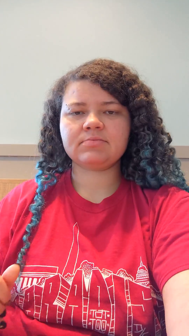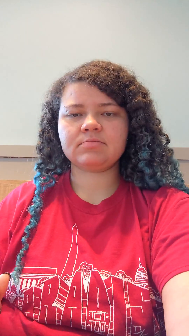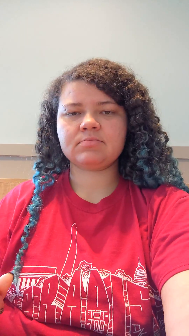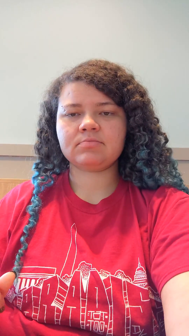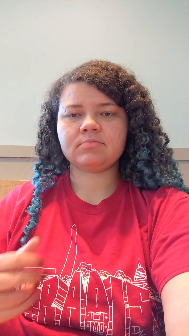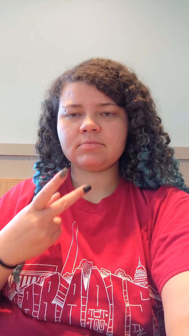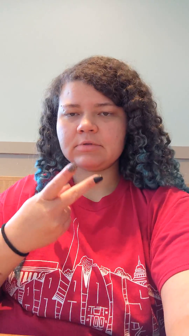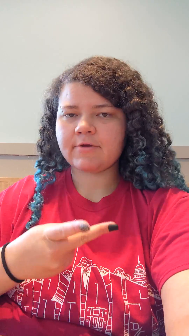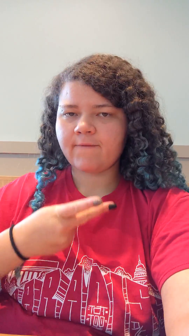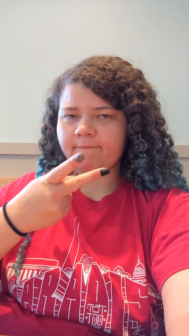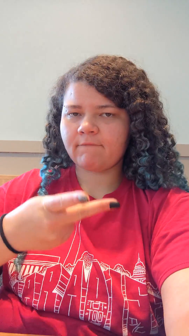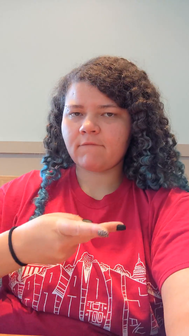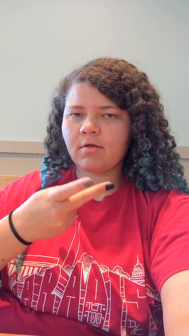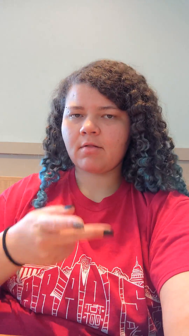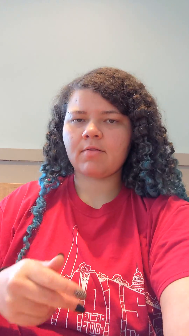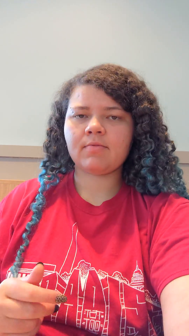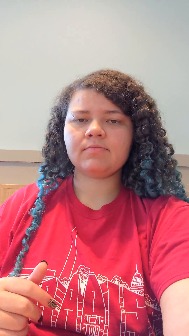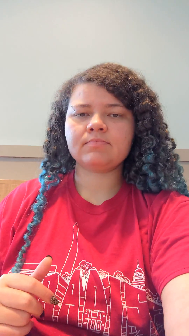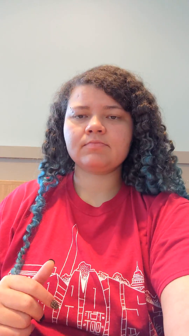careful